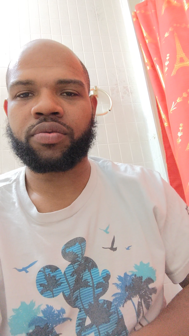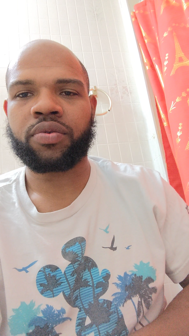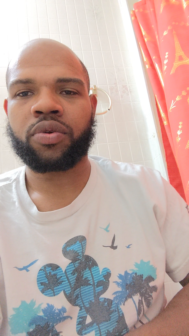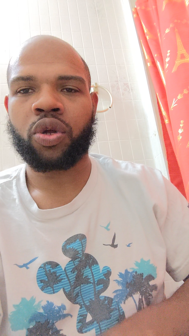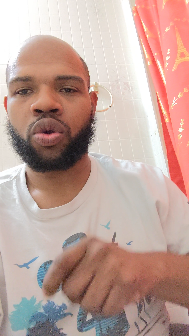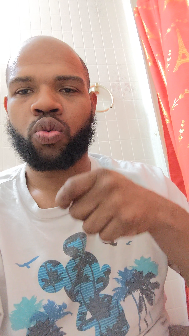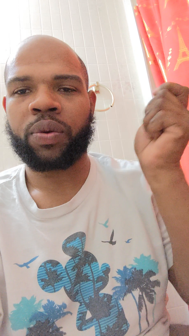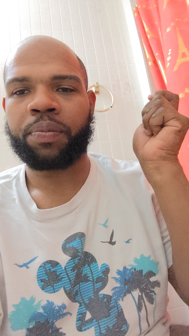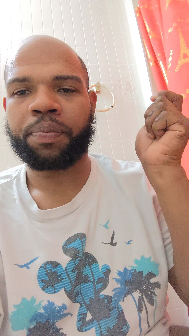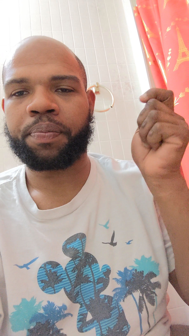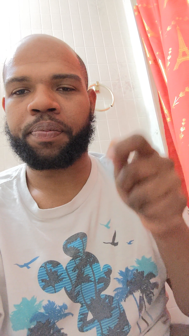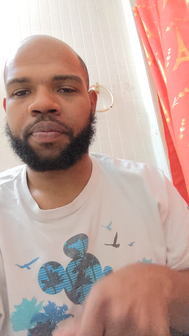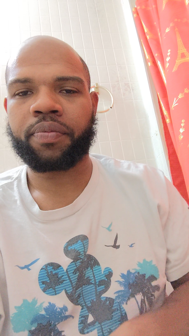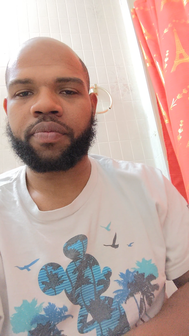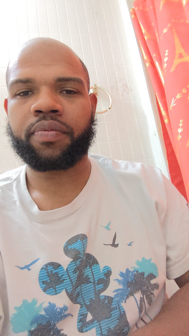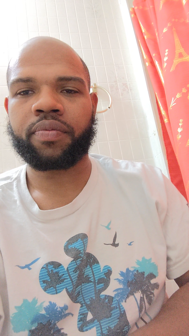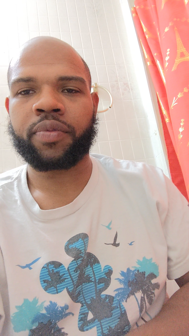rip